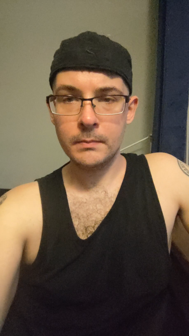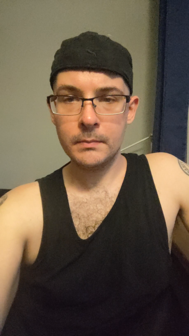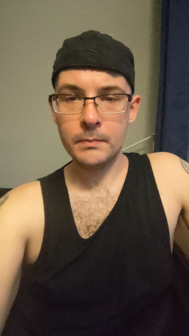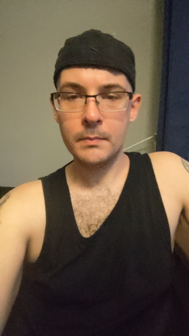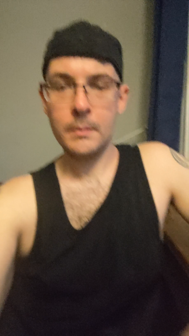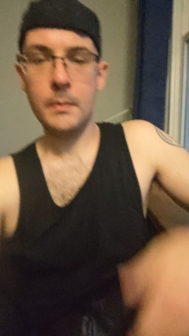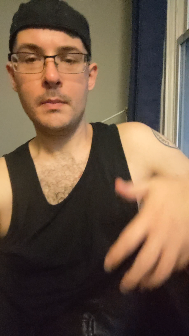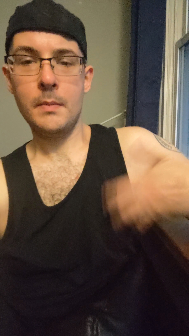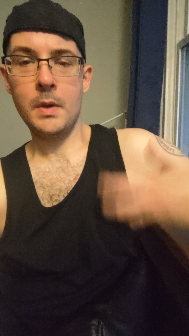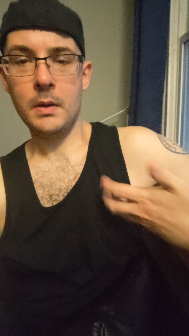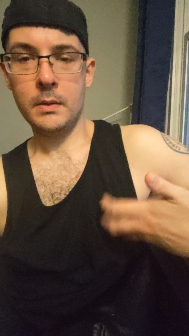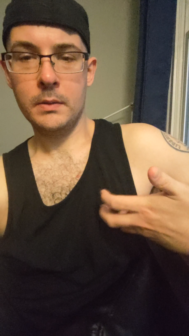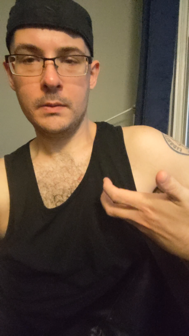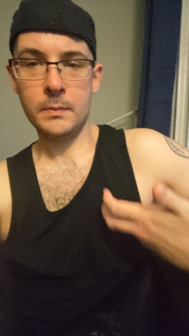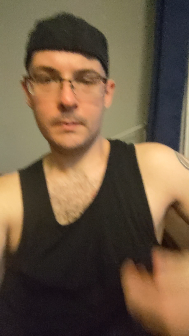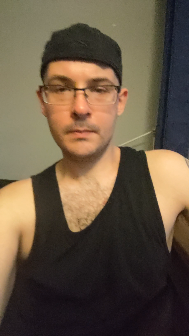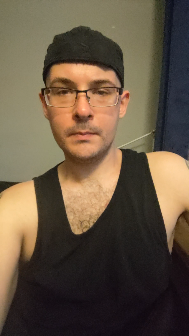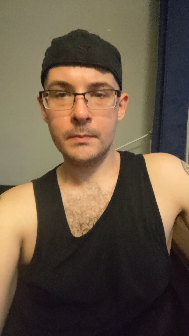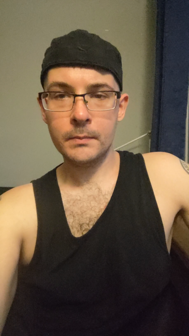monkey